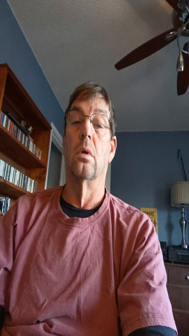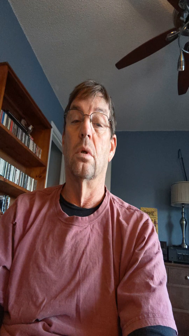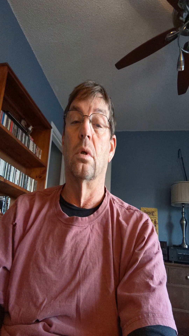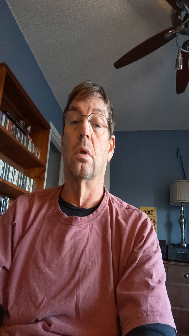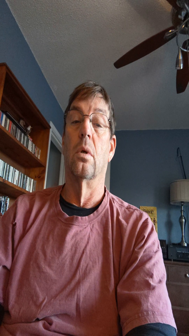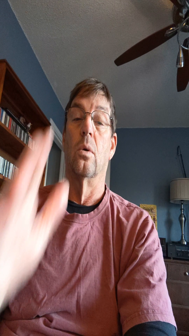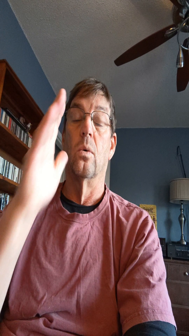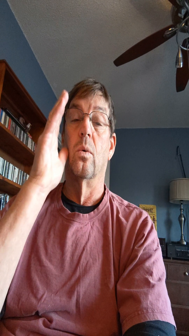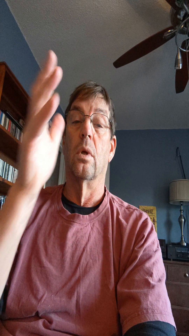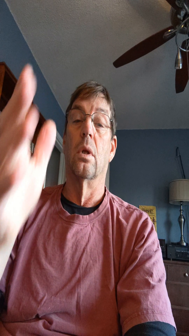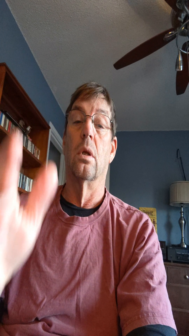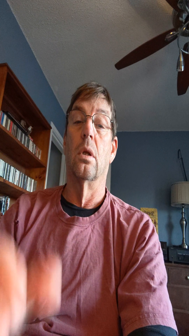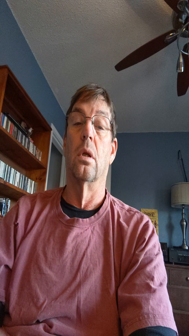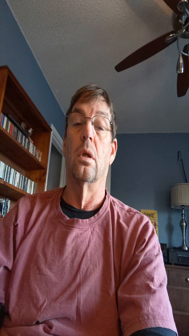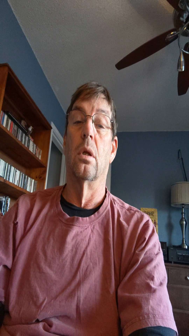will